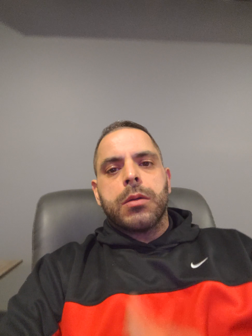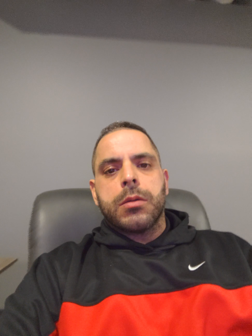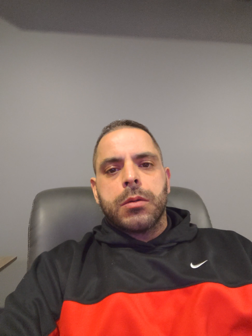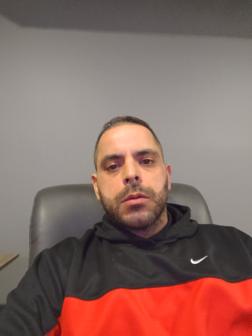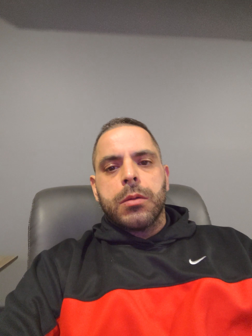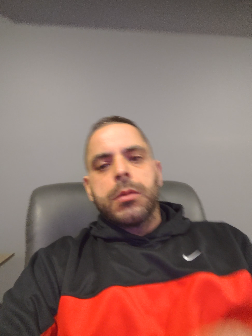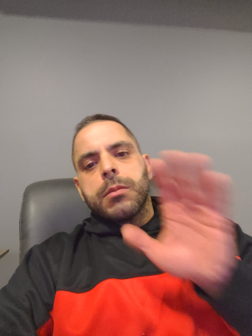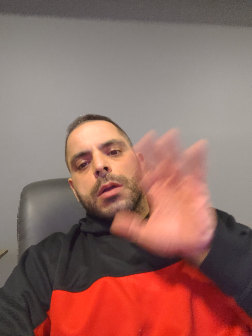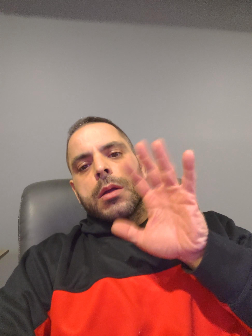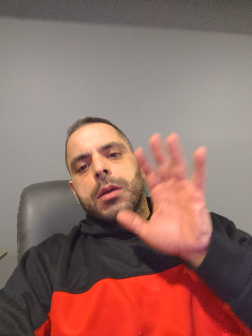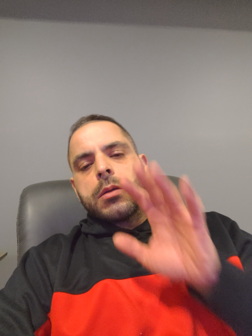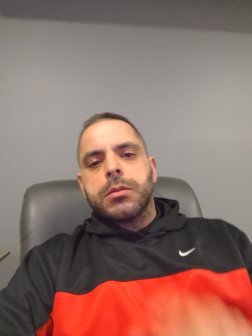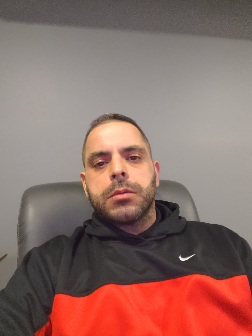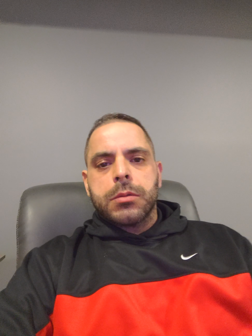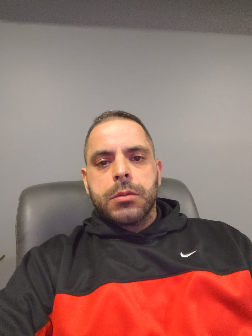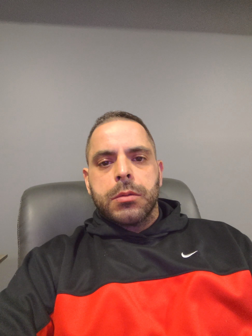bye